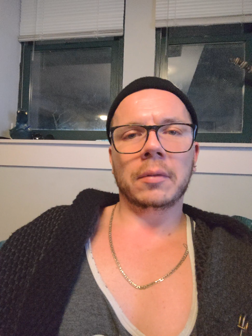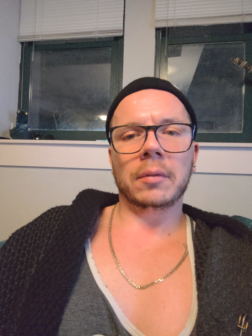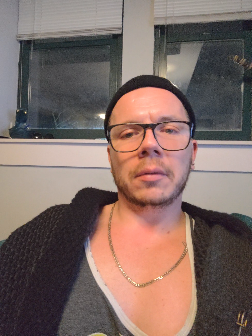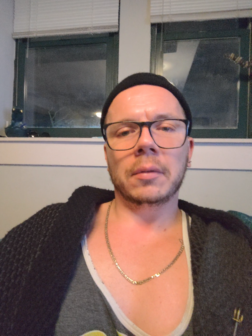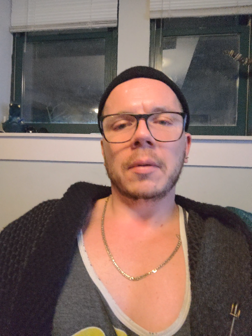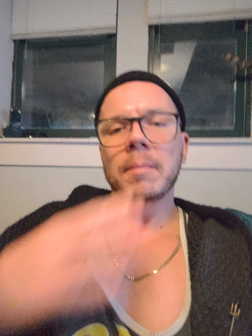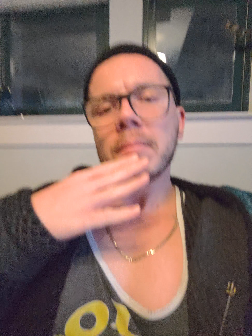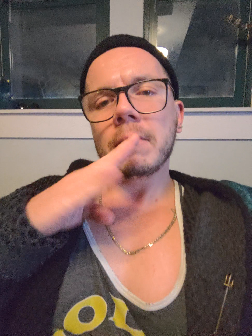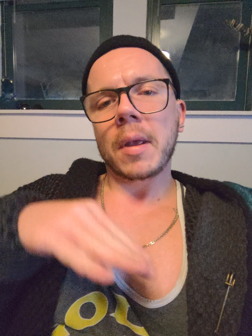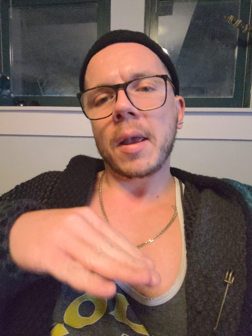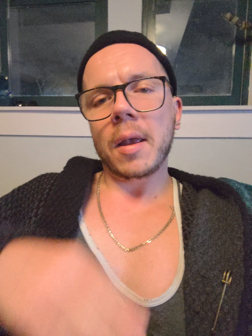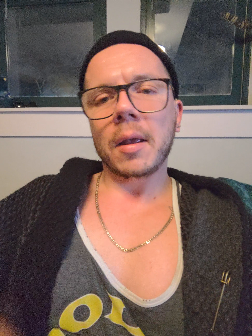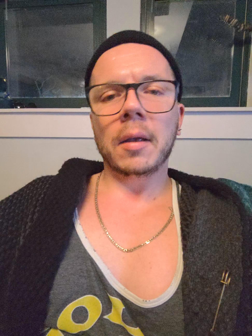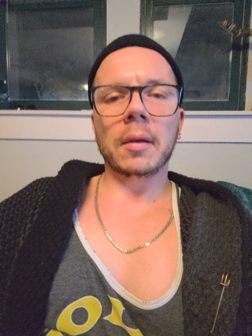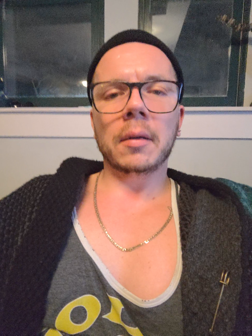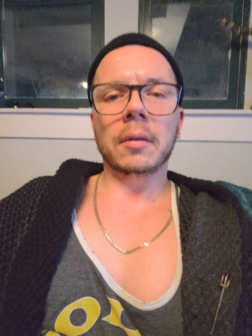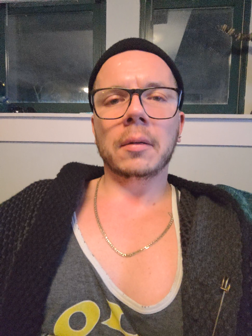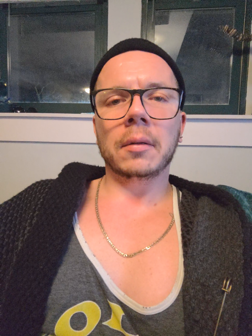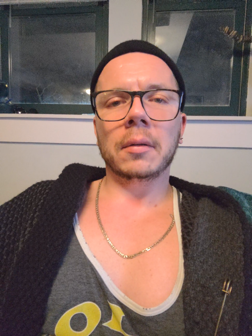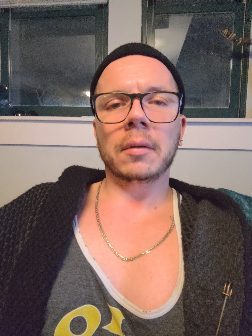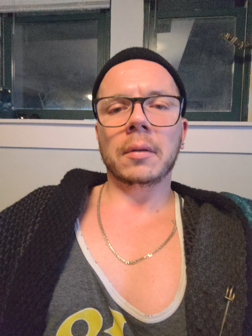bad